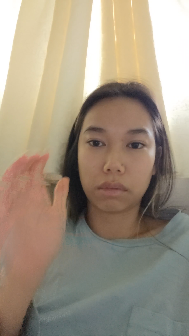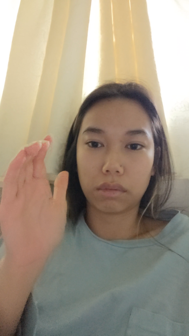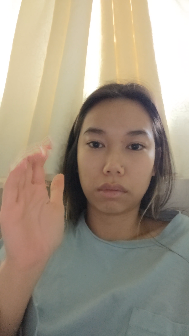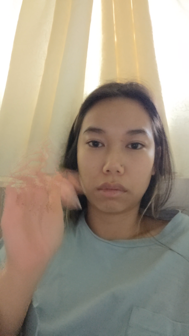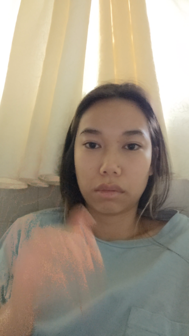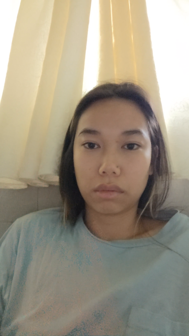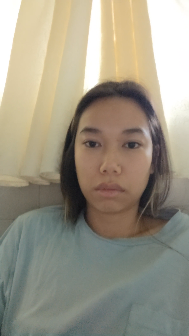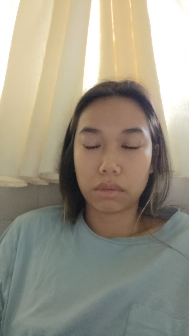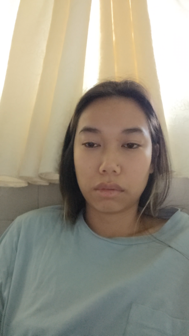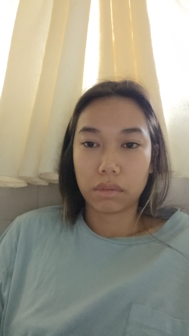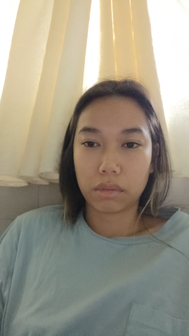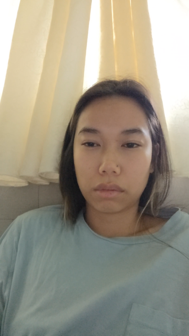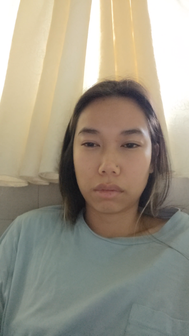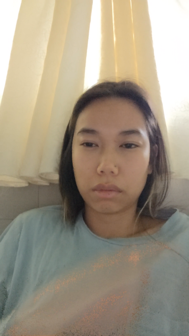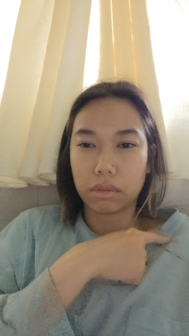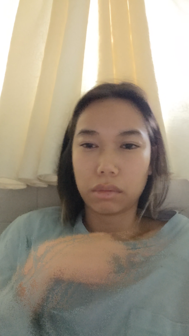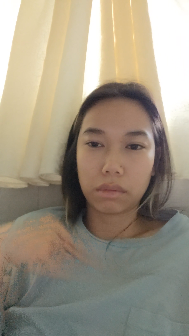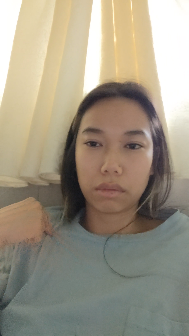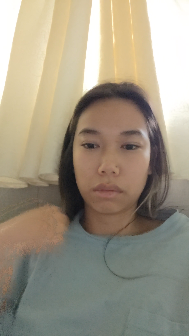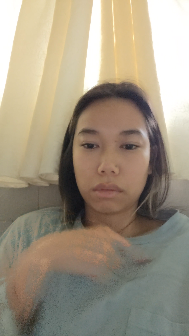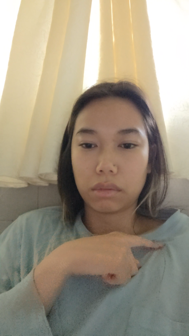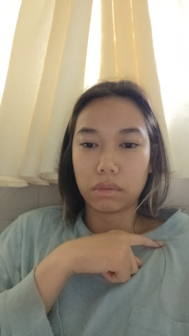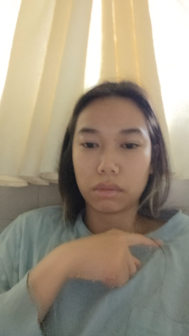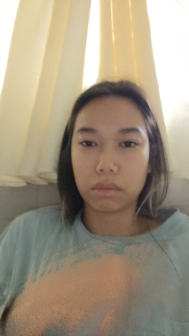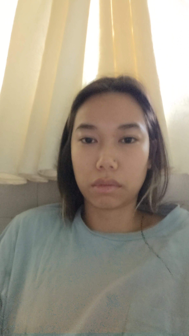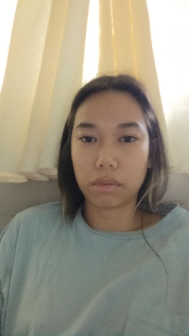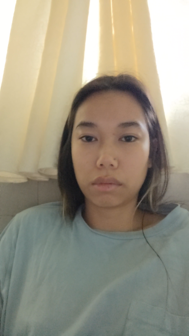bib